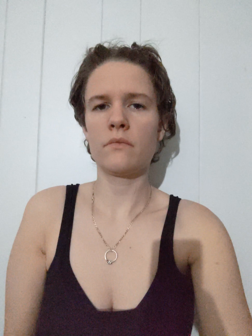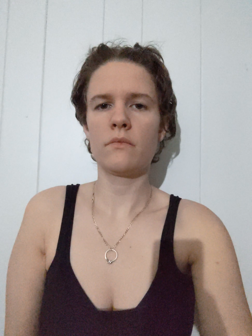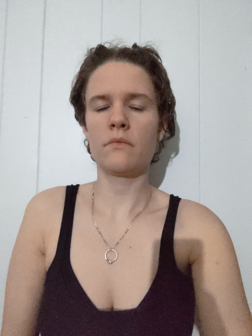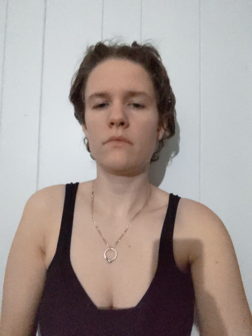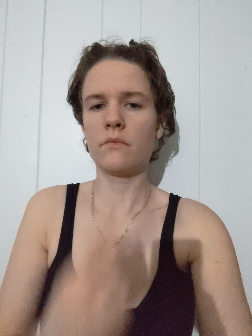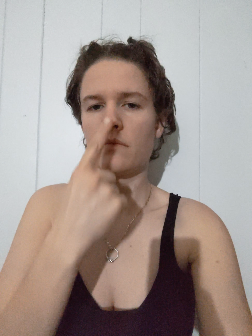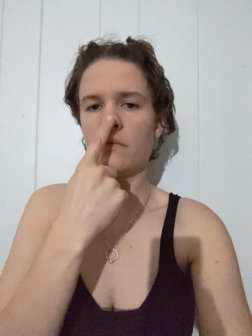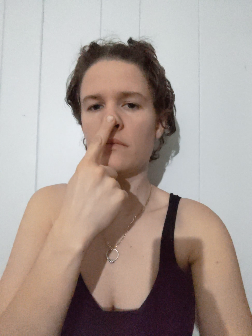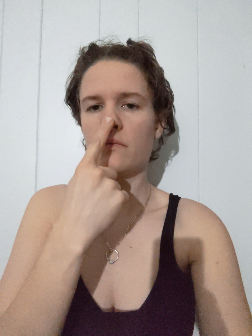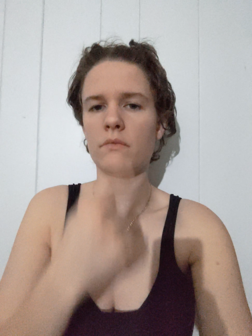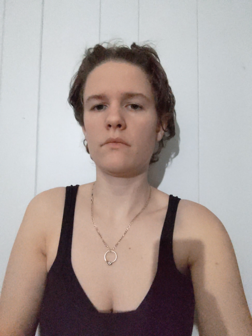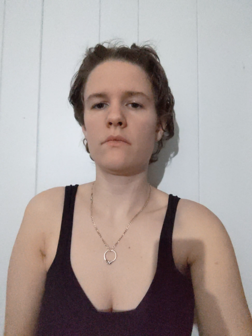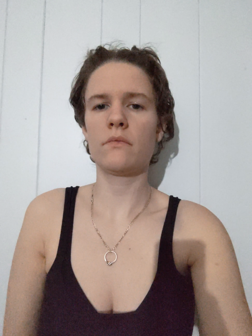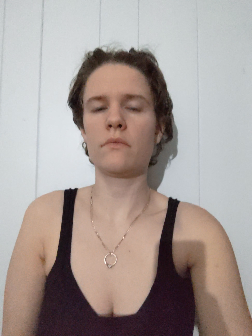nose